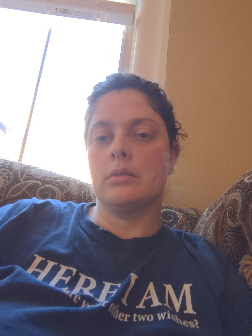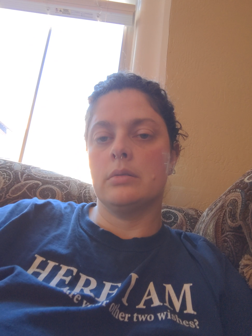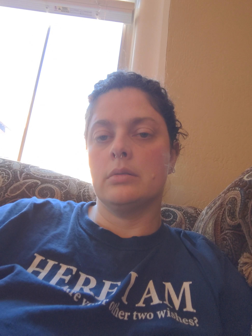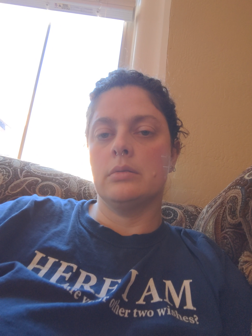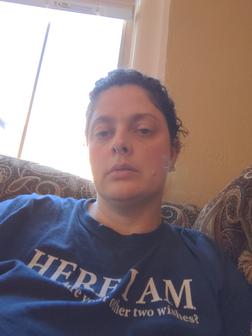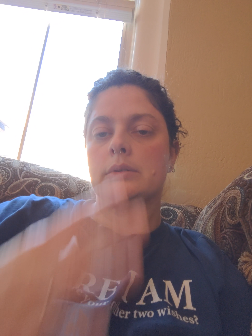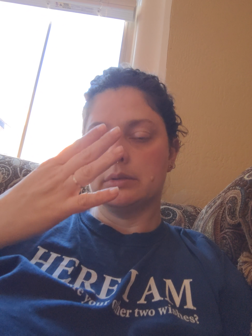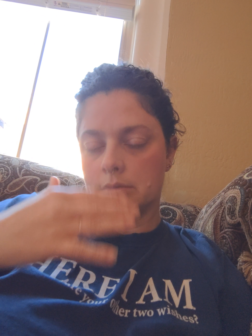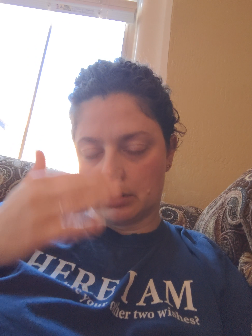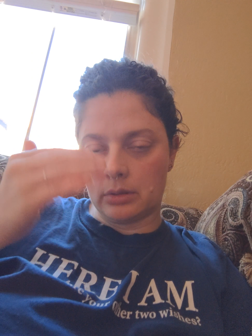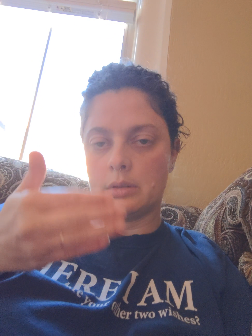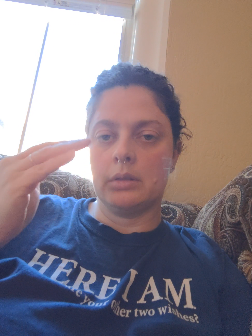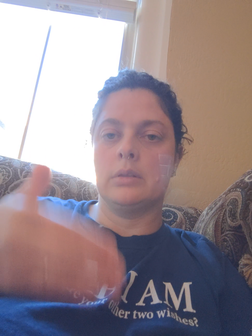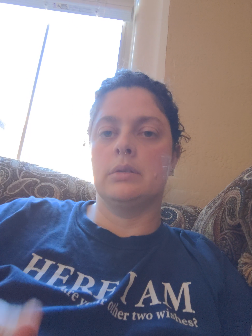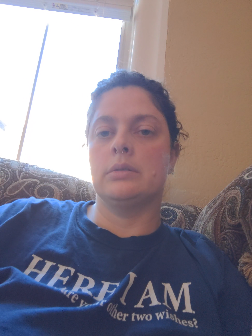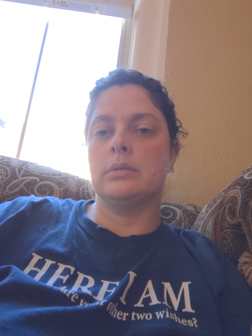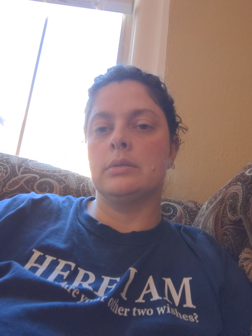sleepy